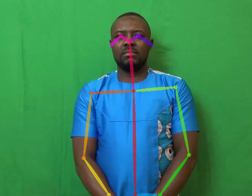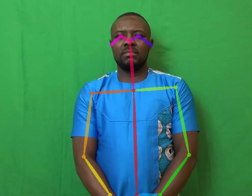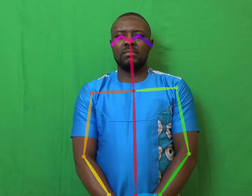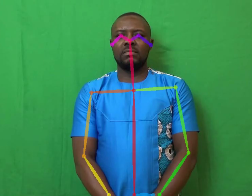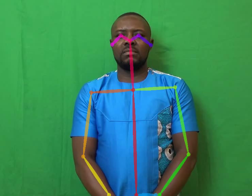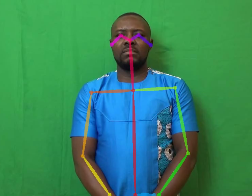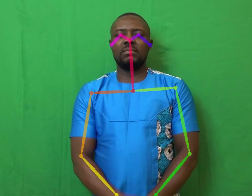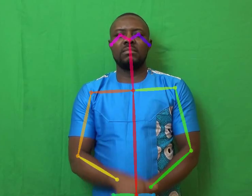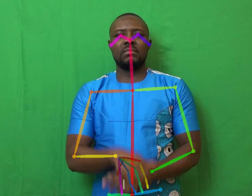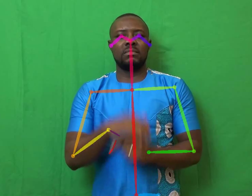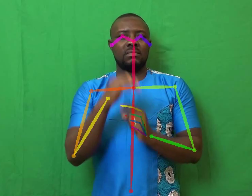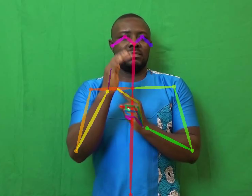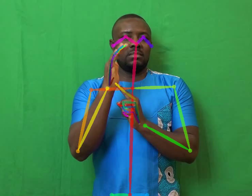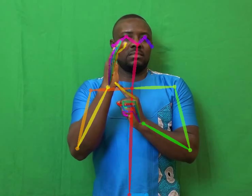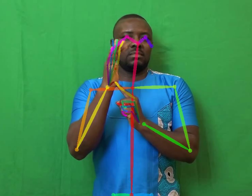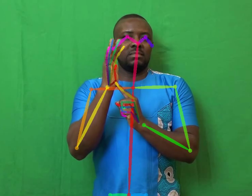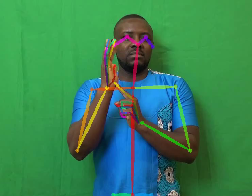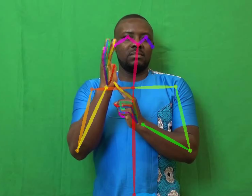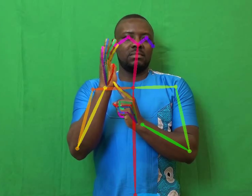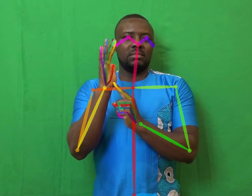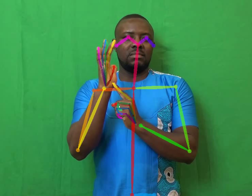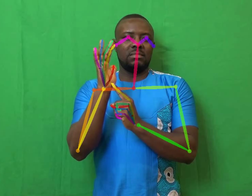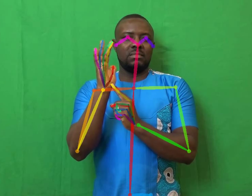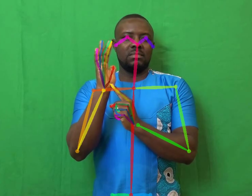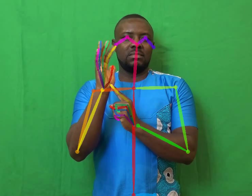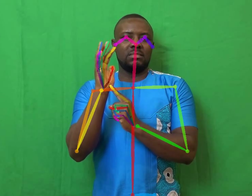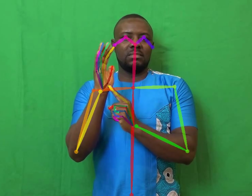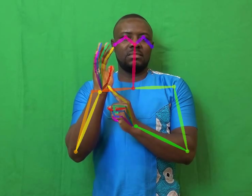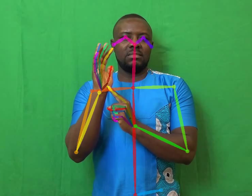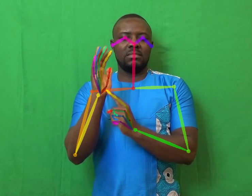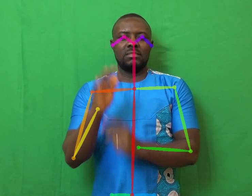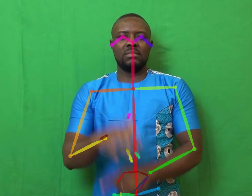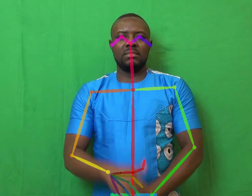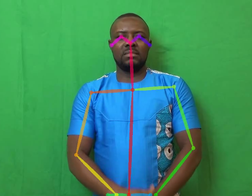candle